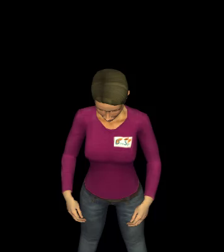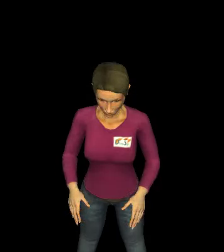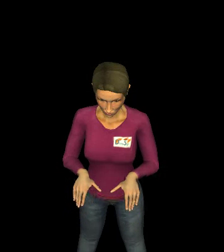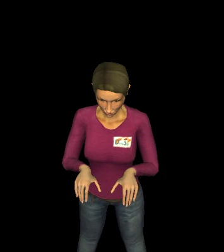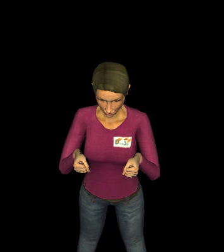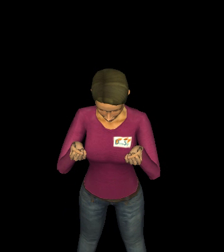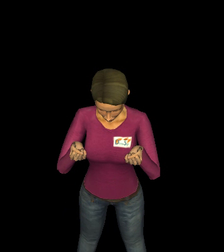ينقذ